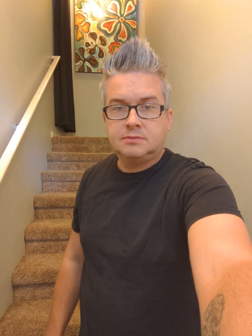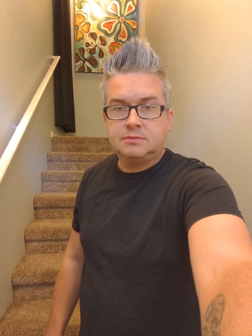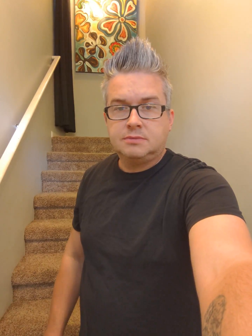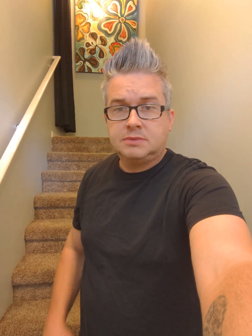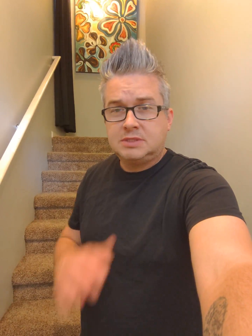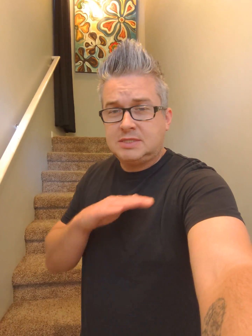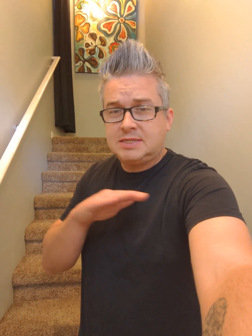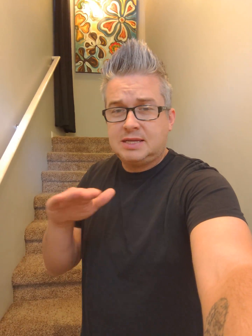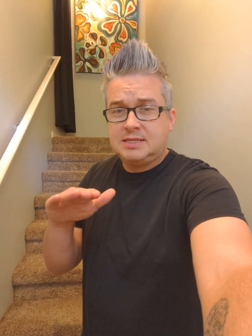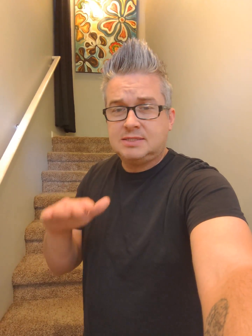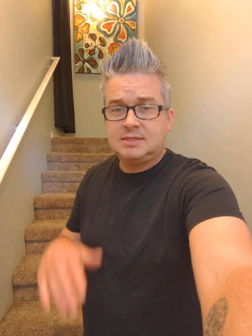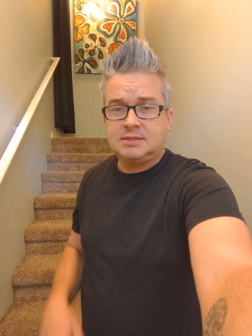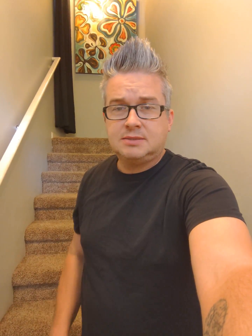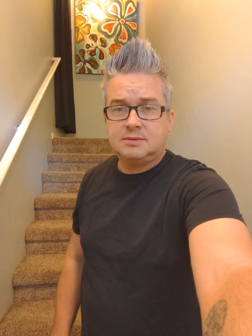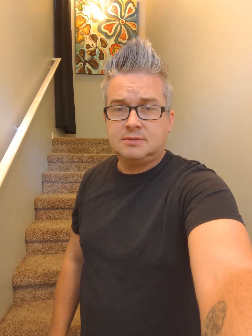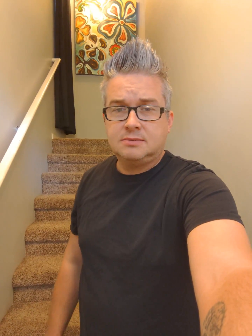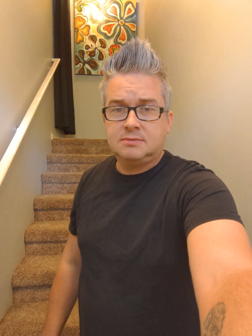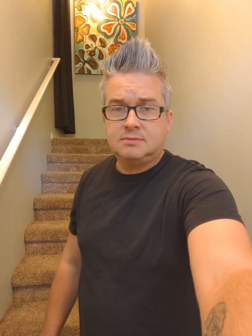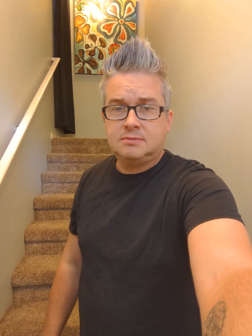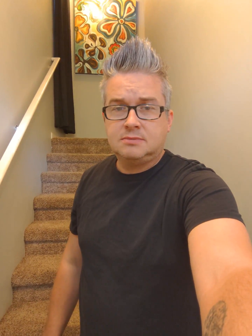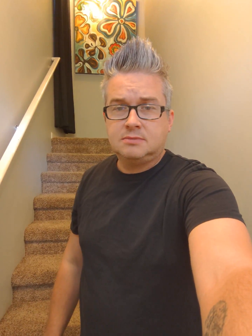nice